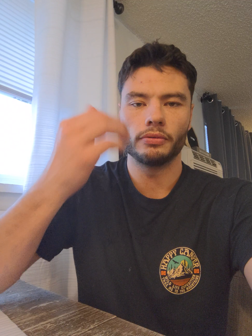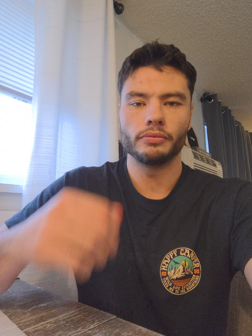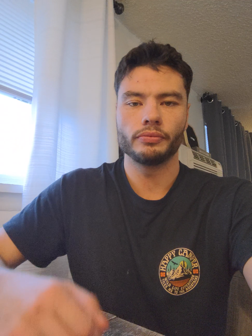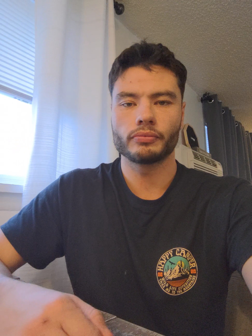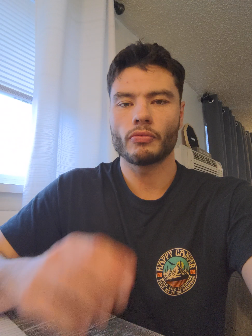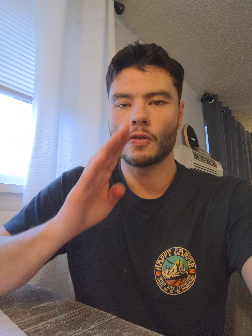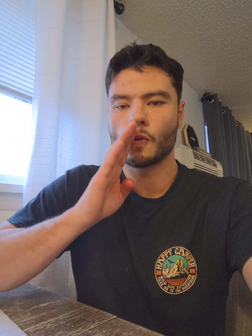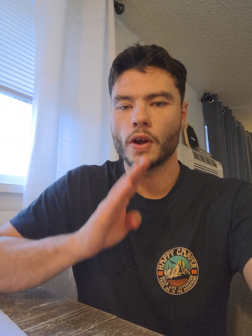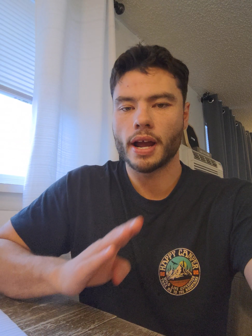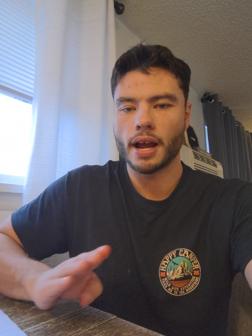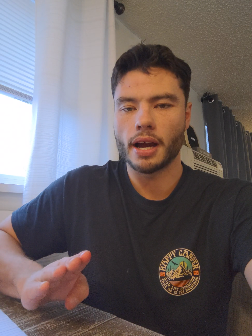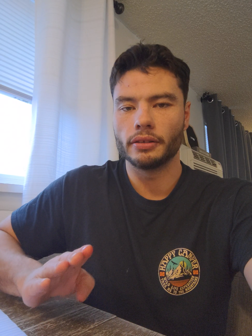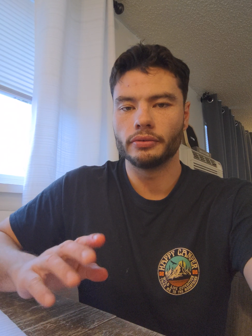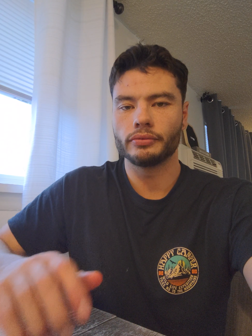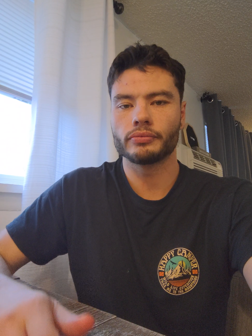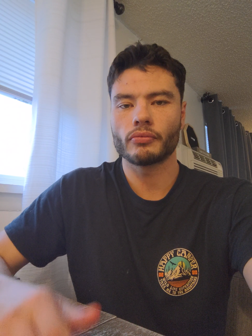quiet